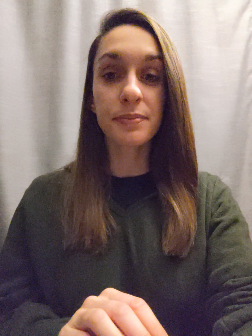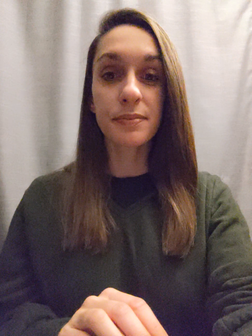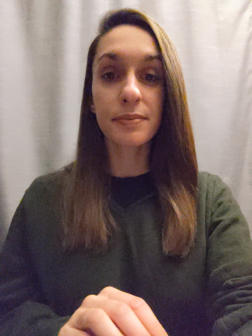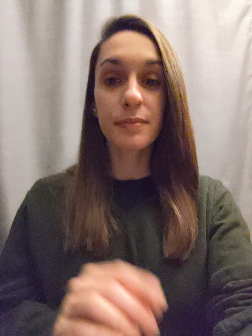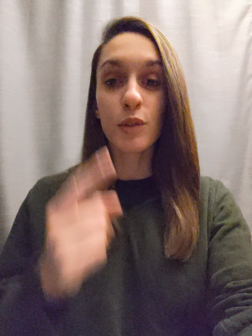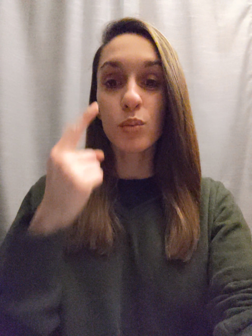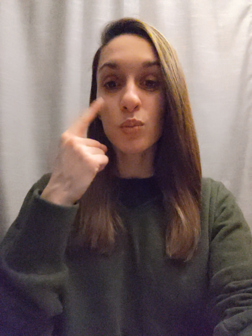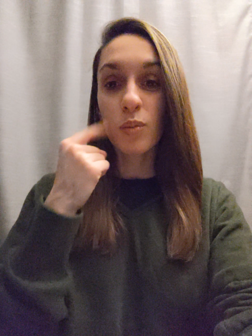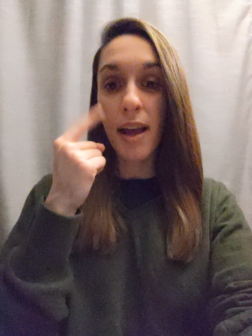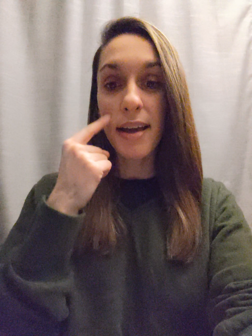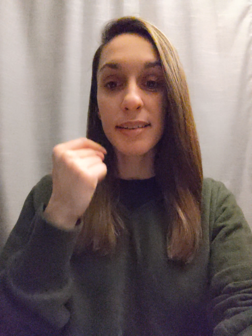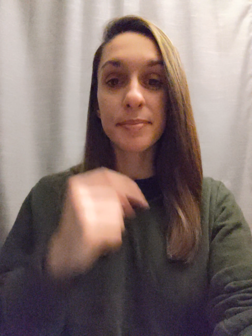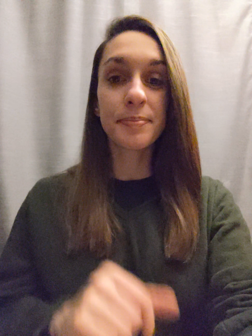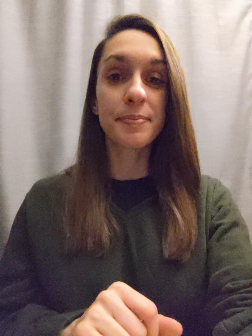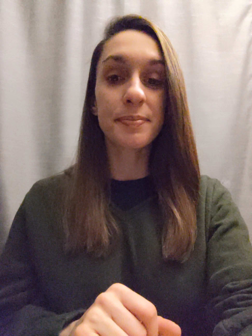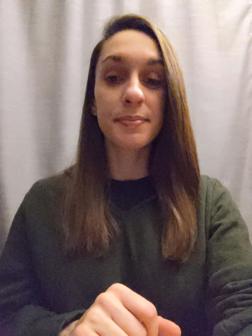cry